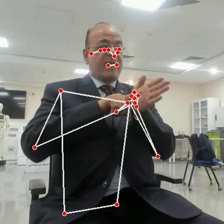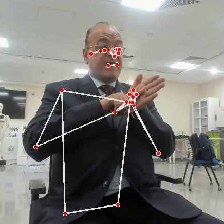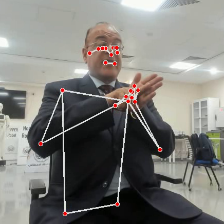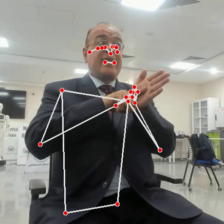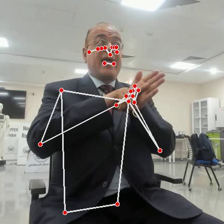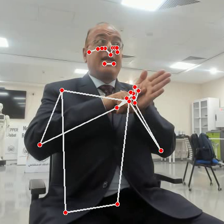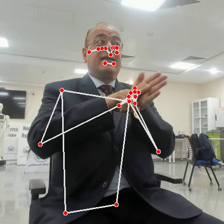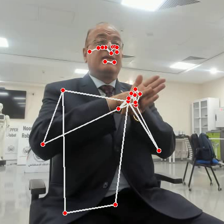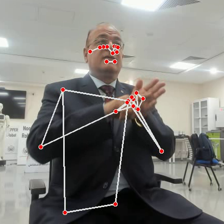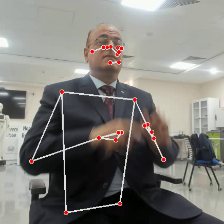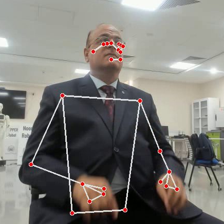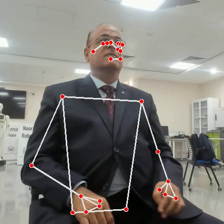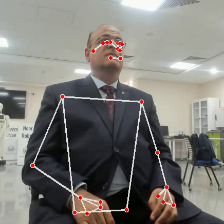fatan